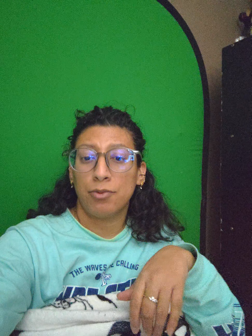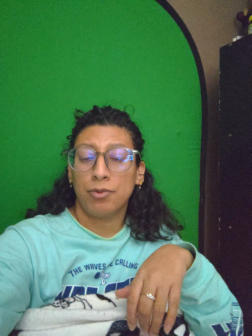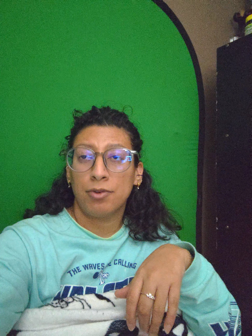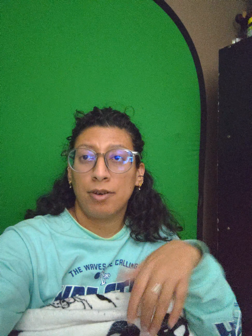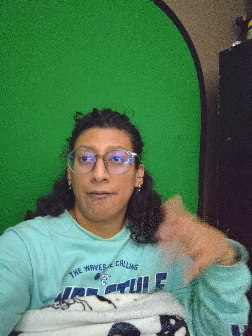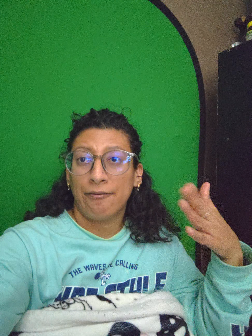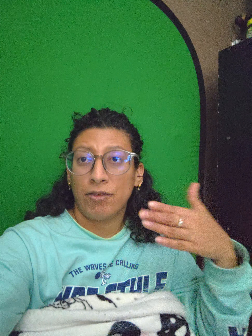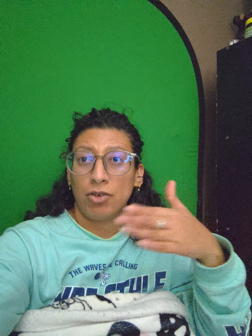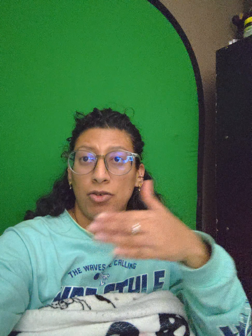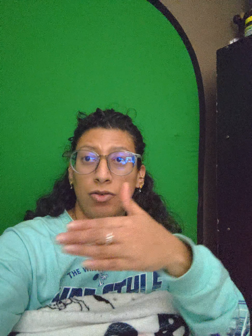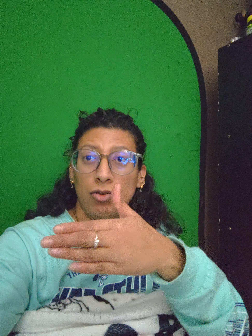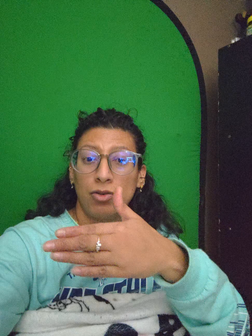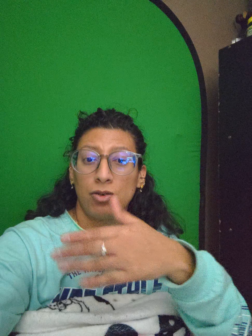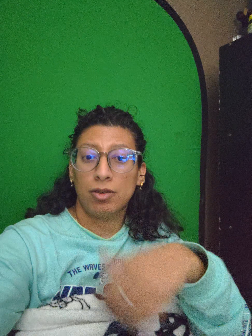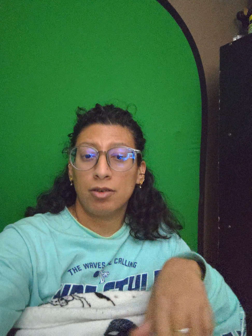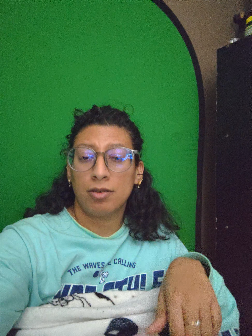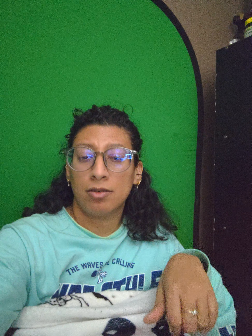fish